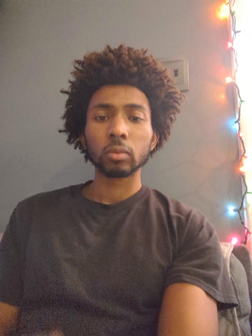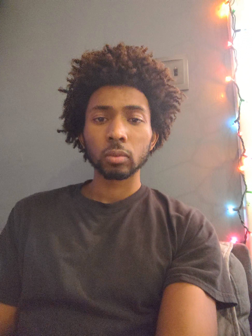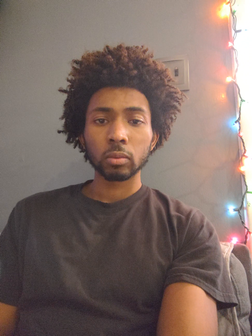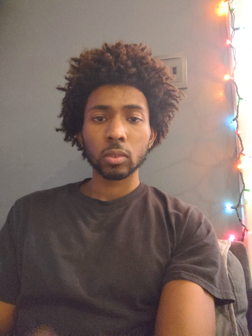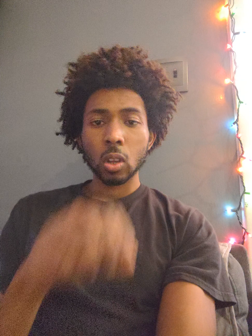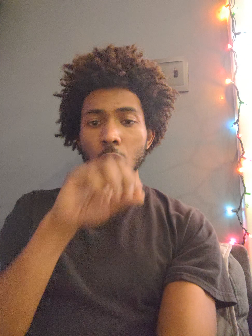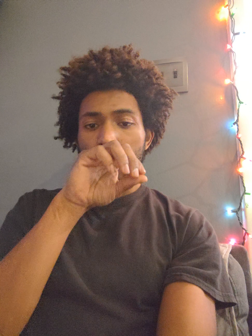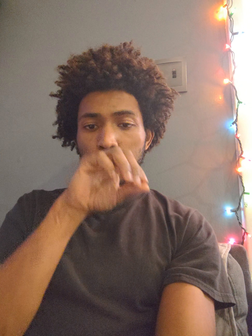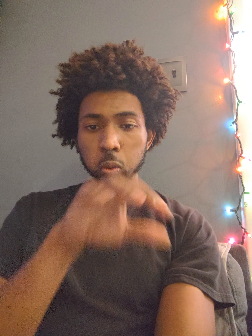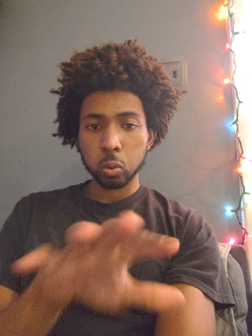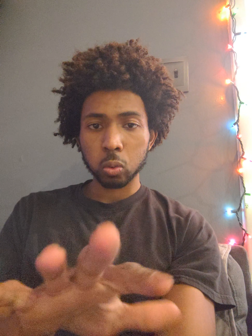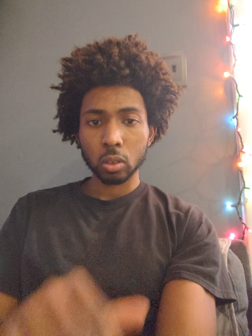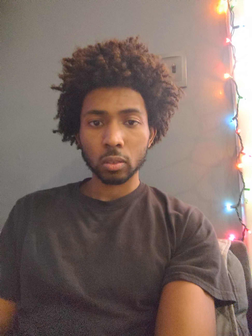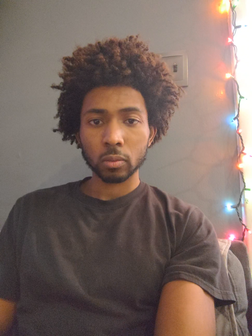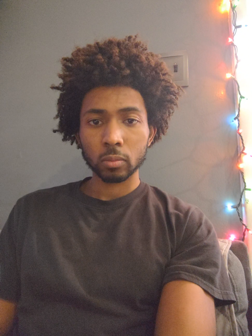blow